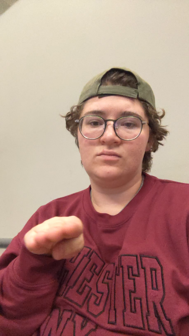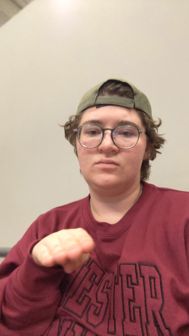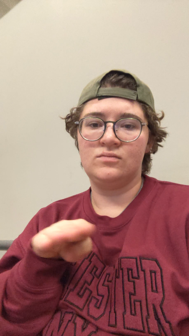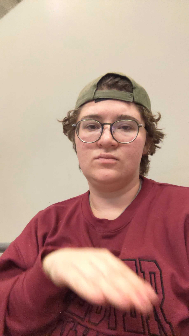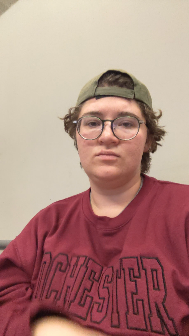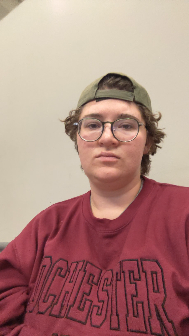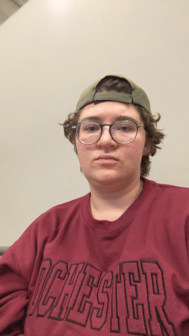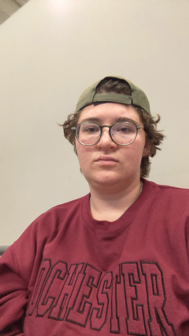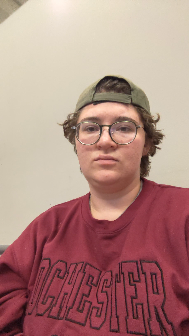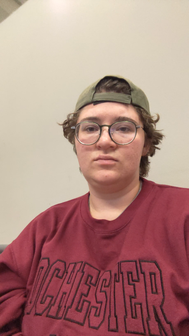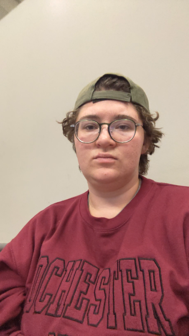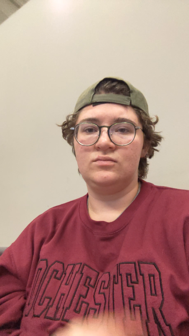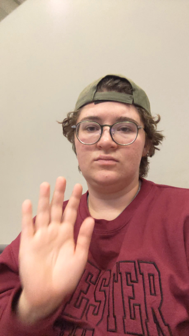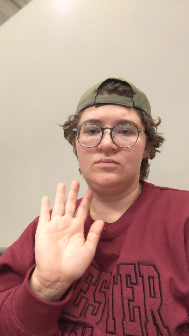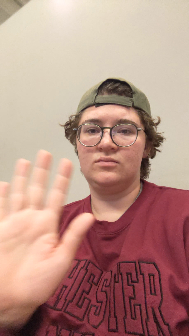push